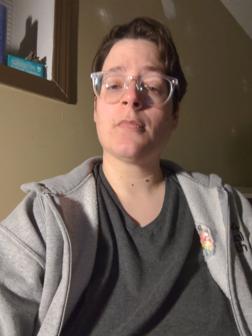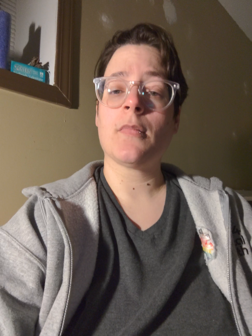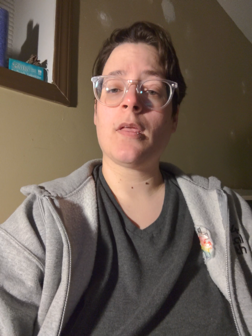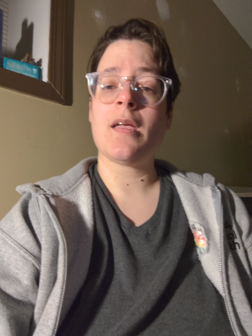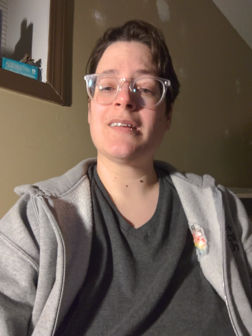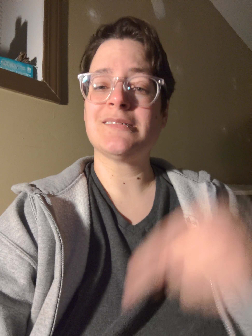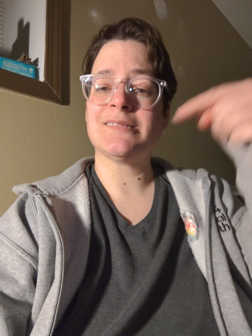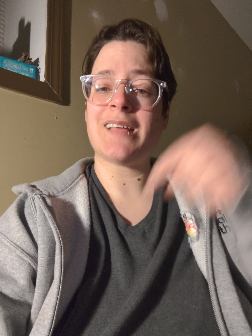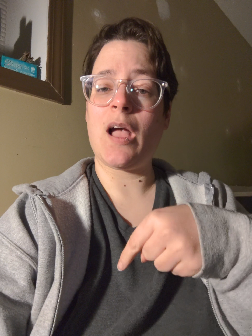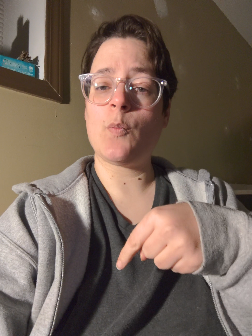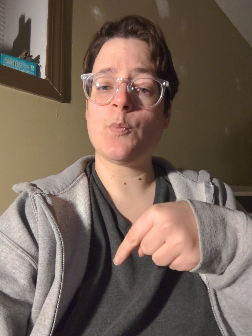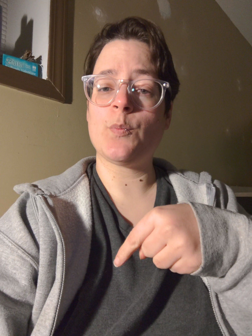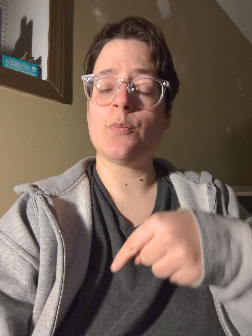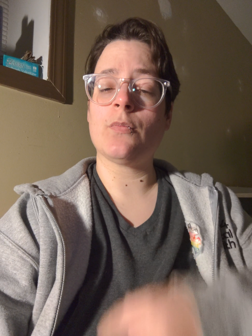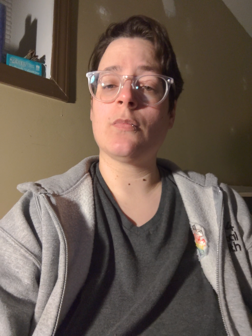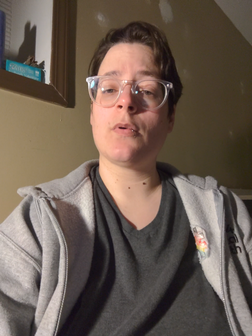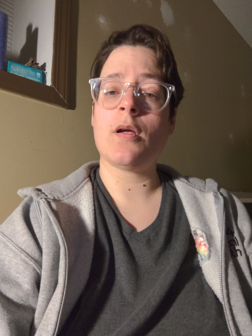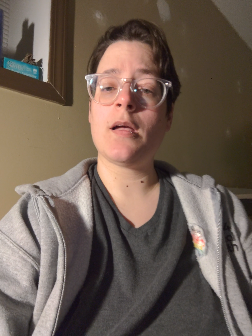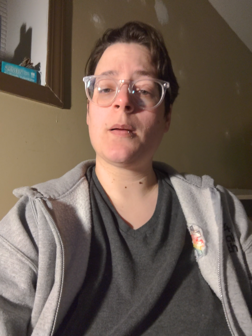down